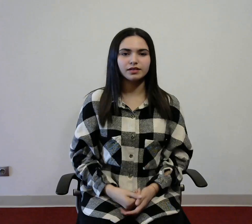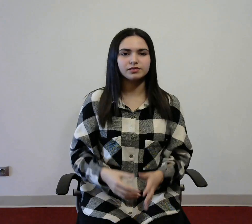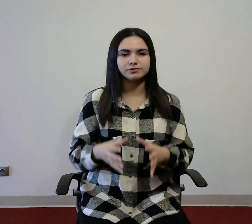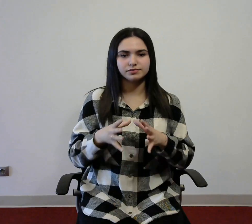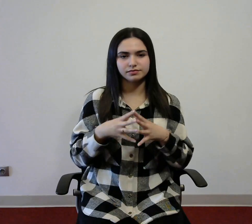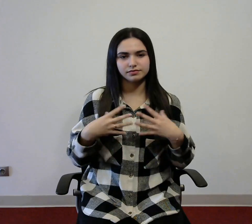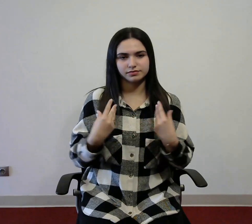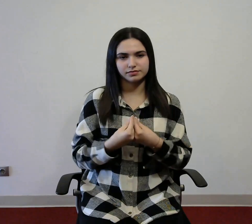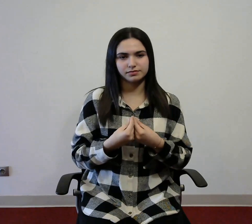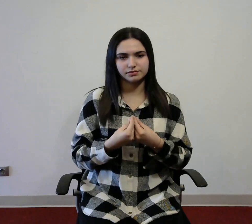ailə